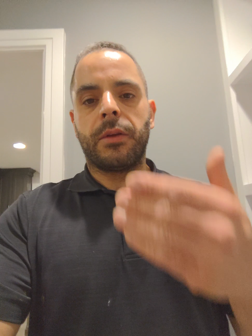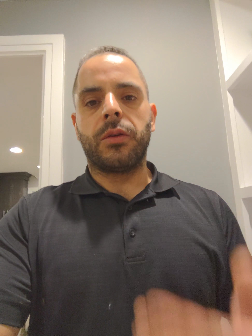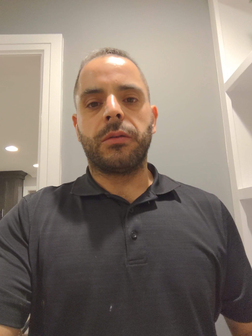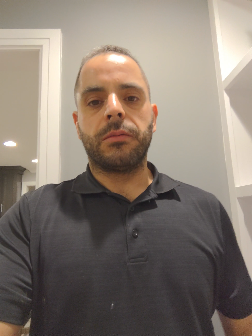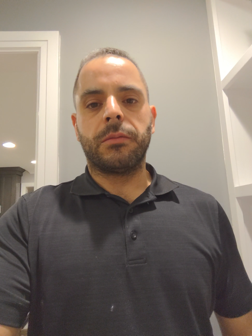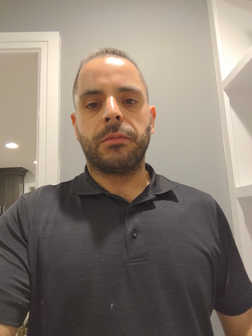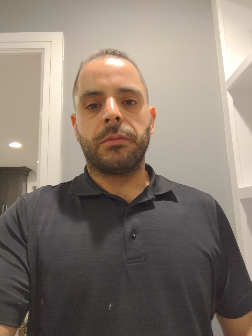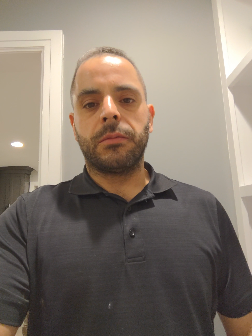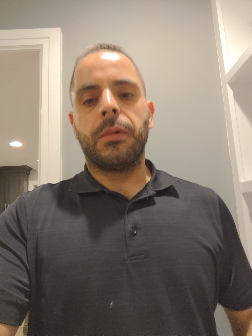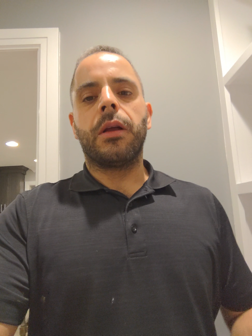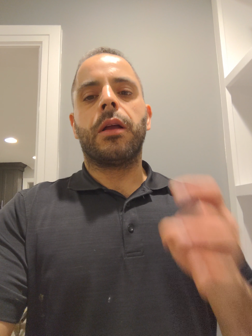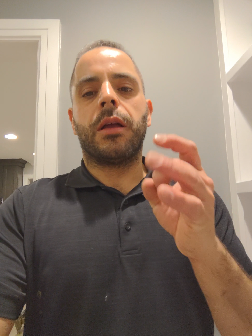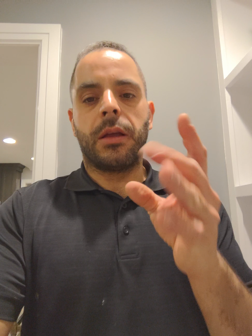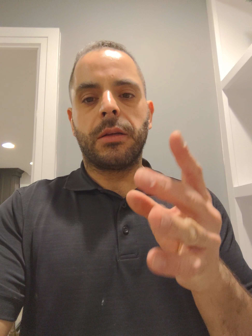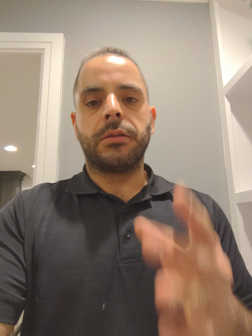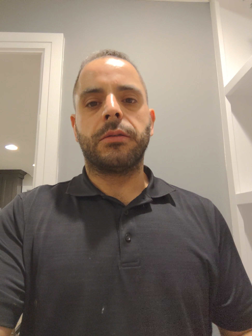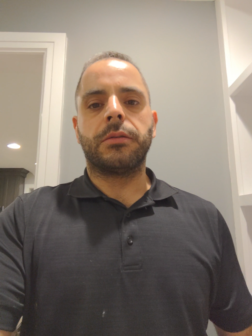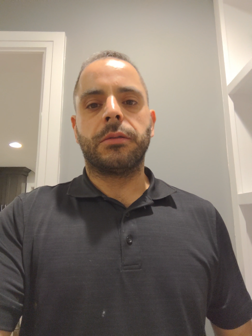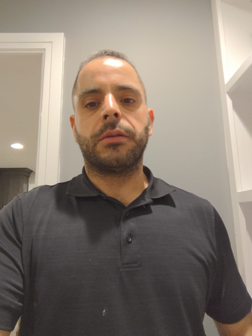hate